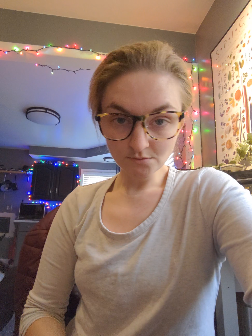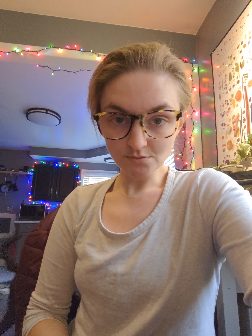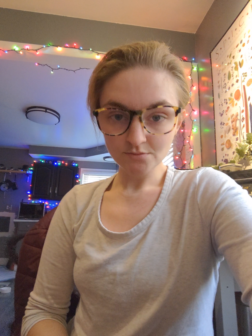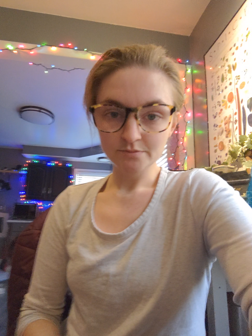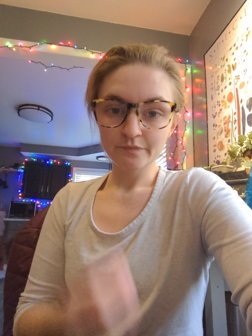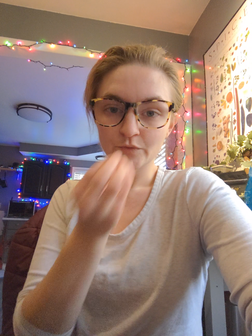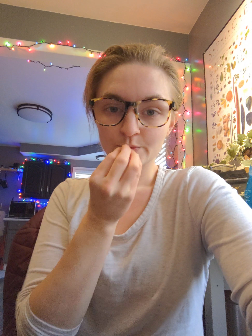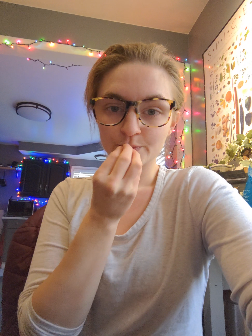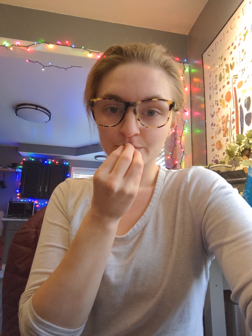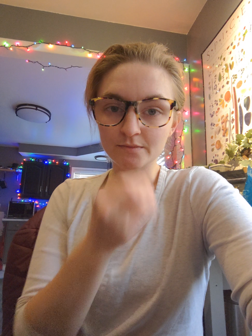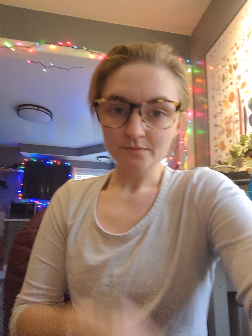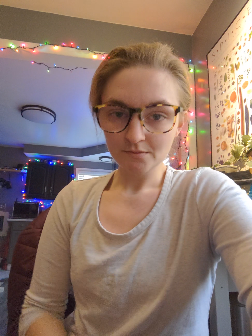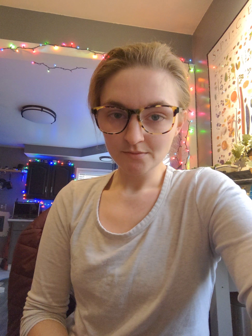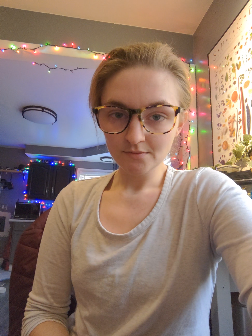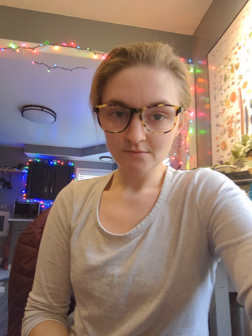food